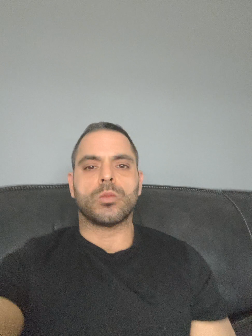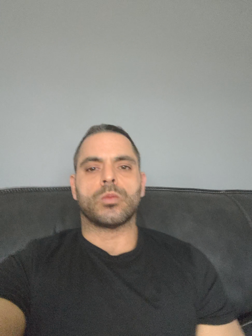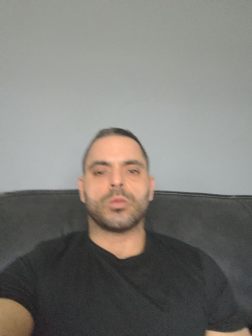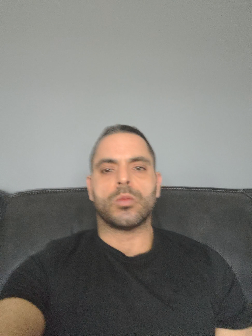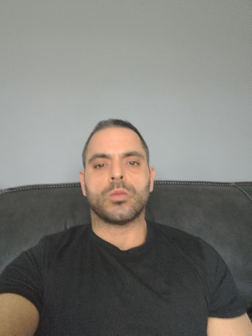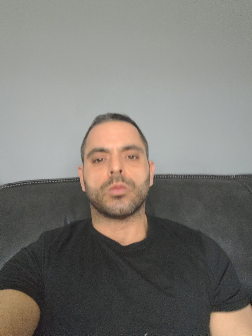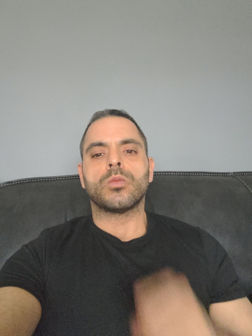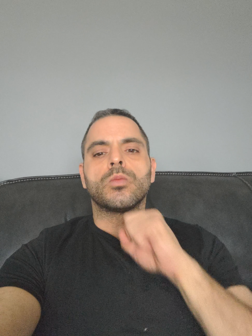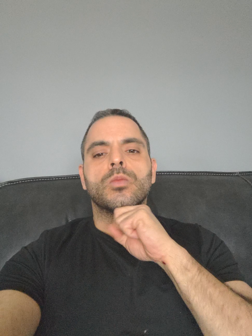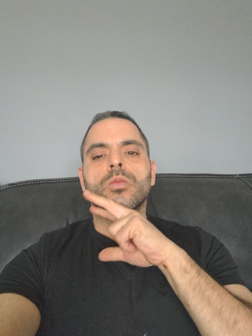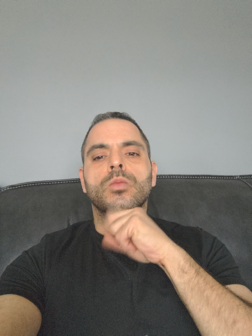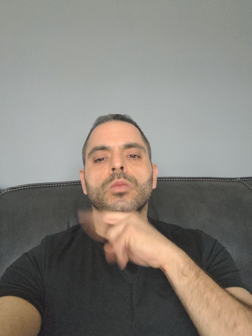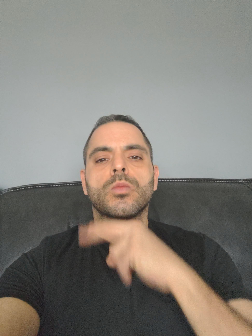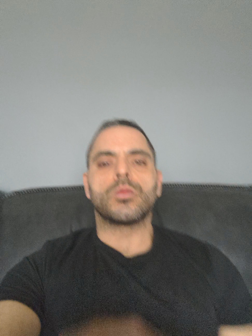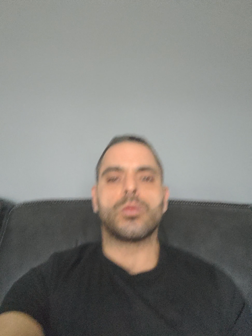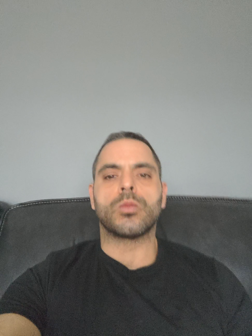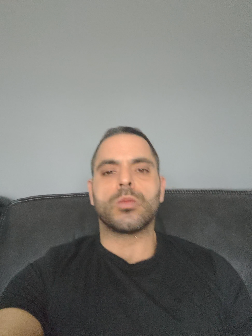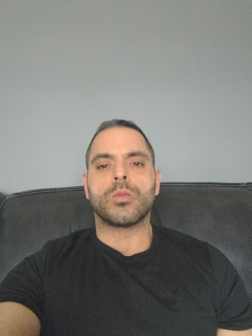frog